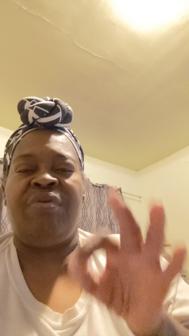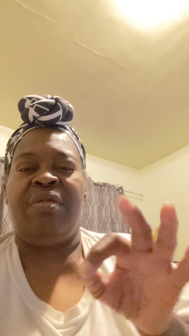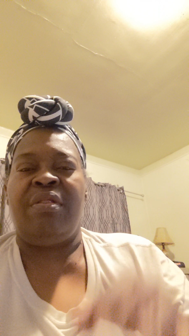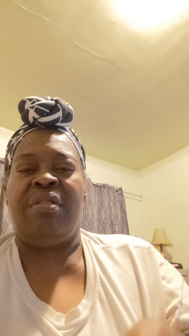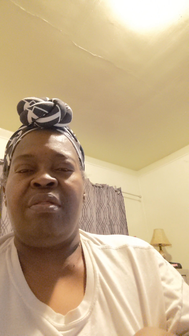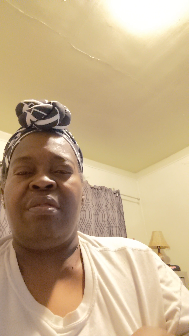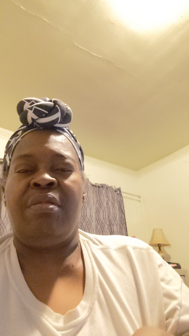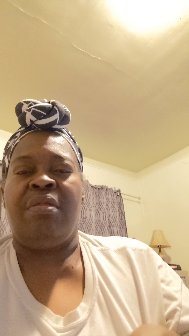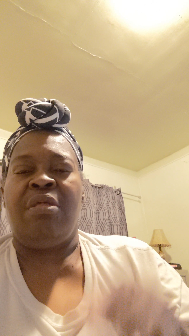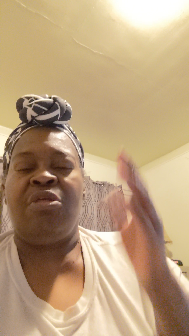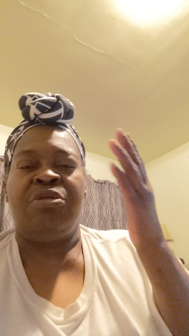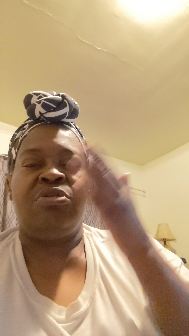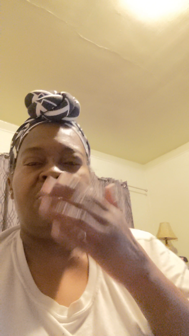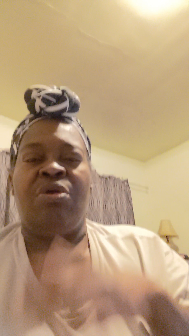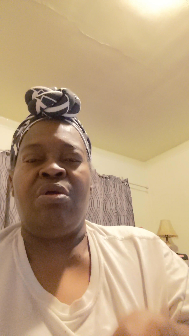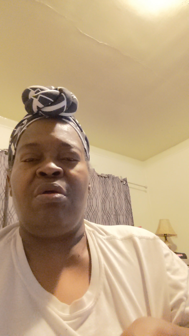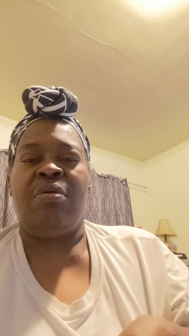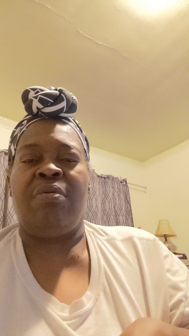dark